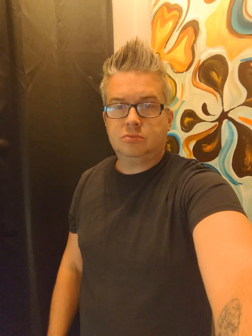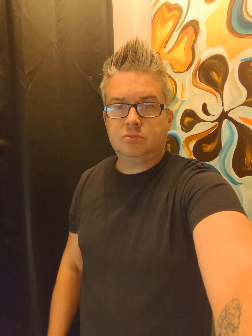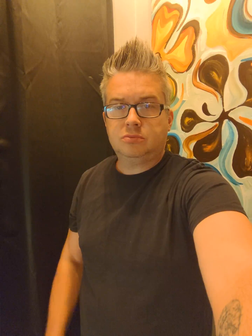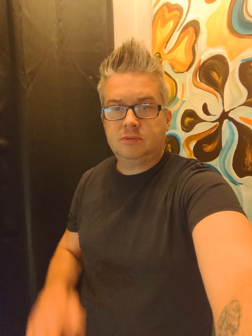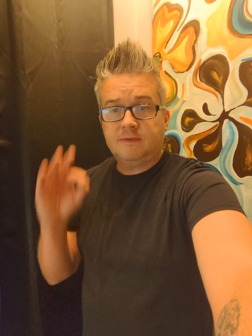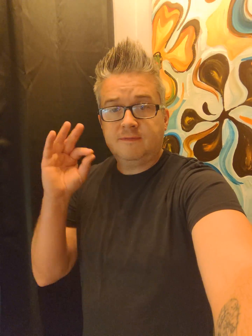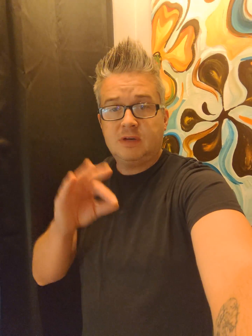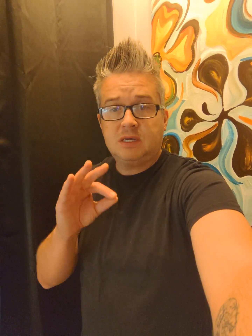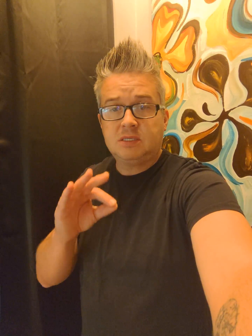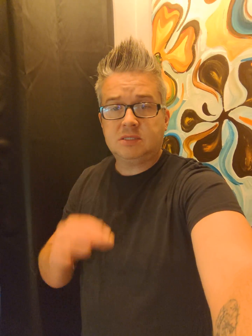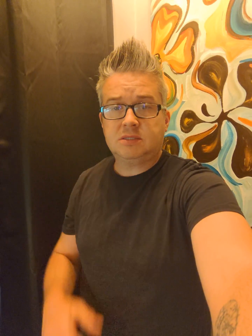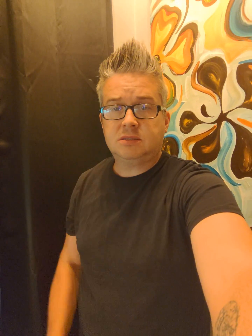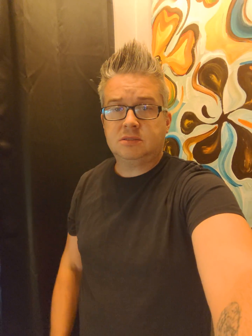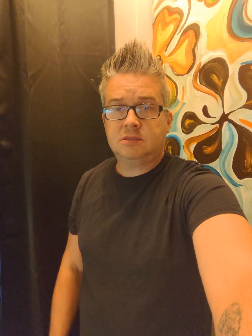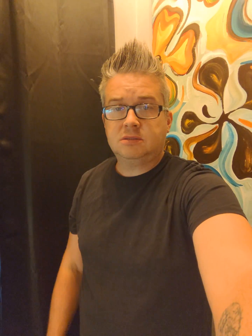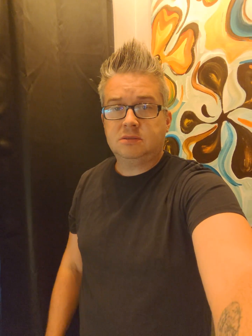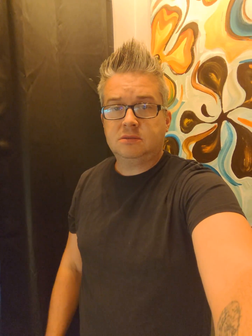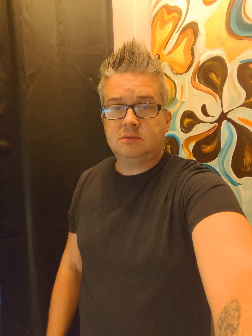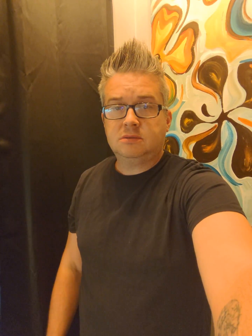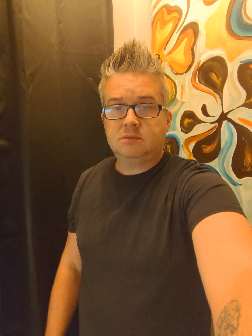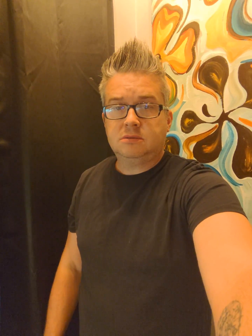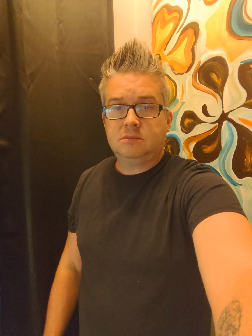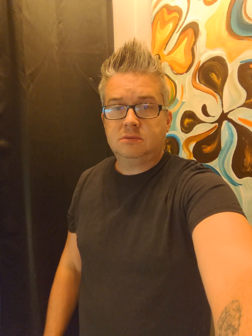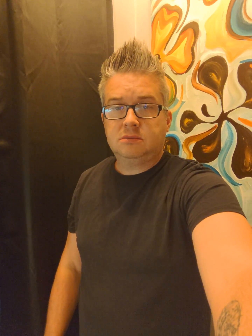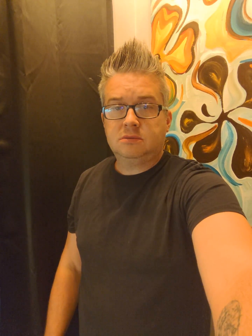fit